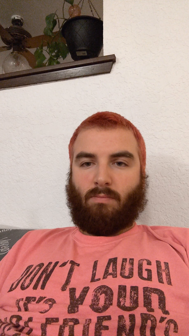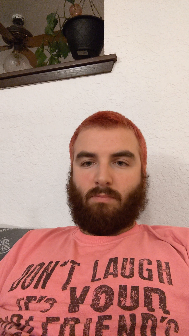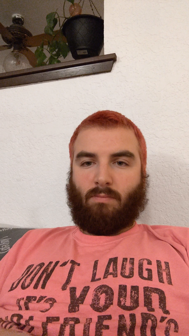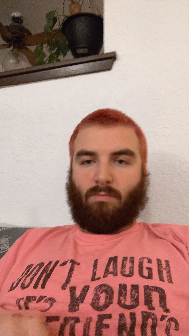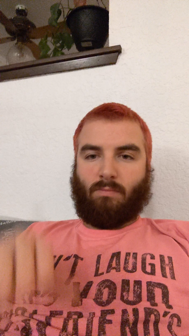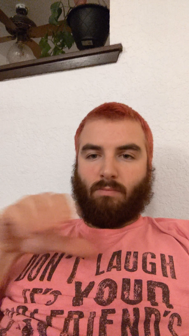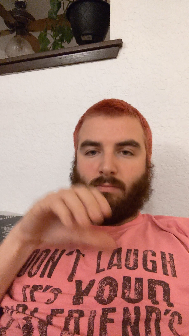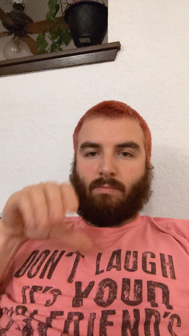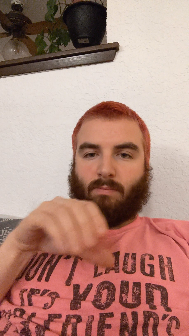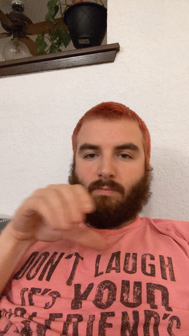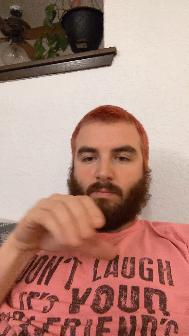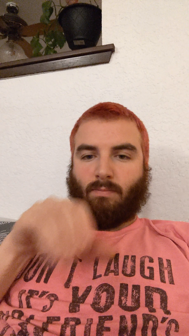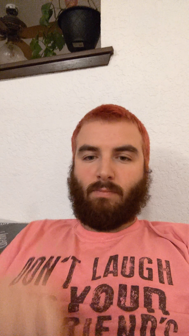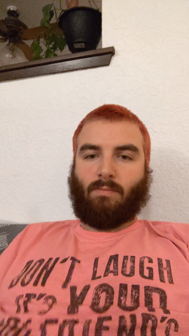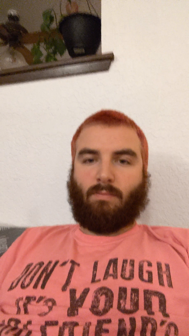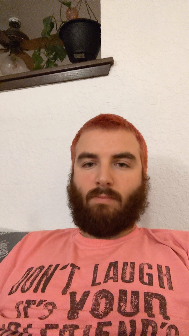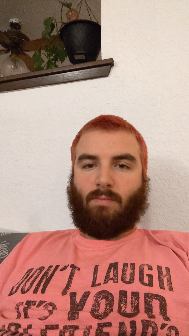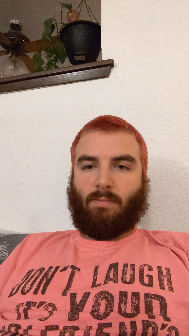does